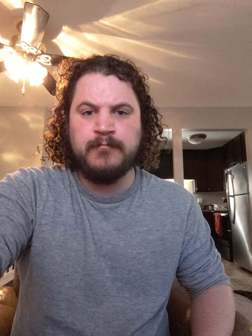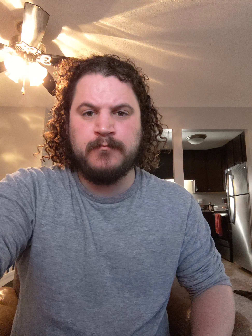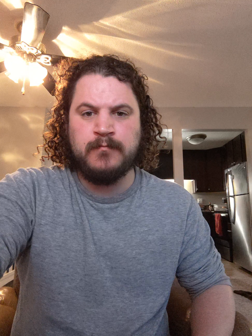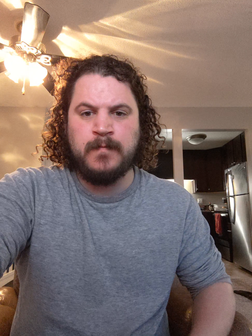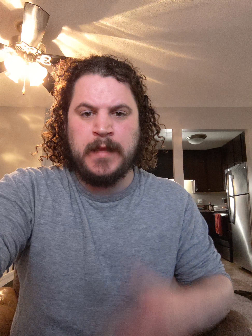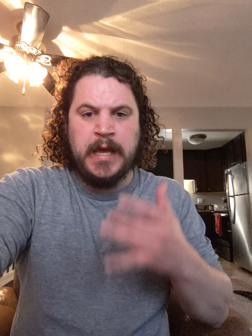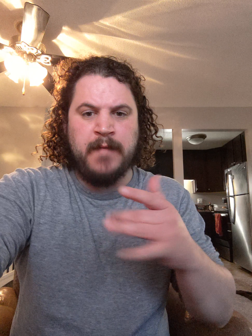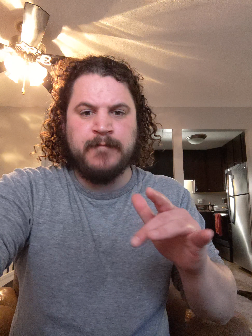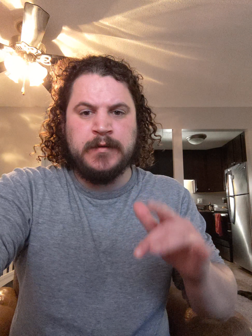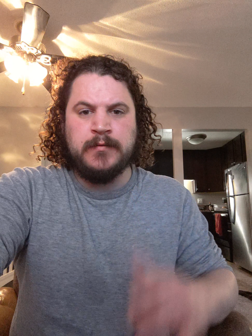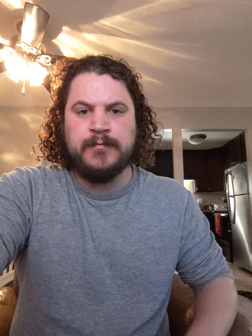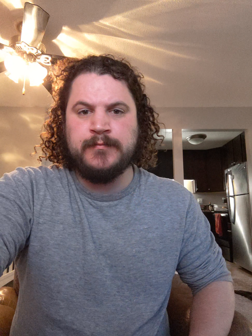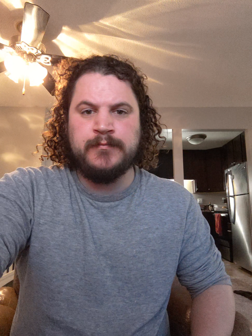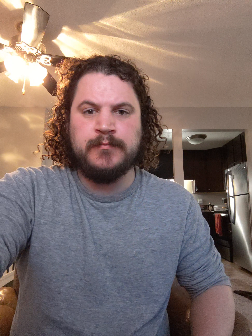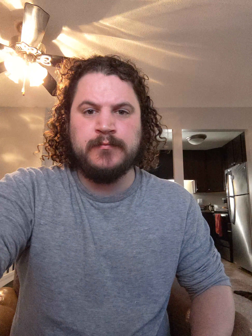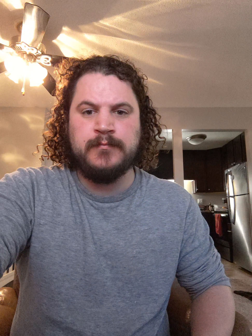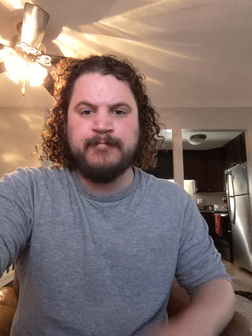empty